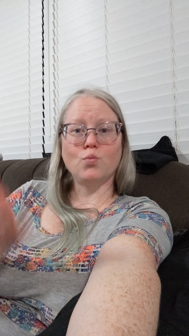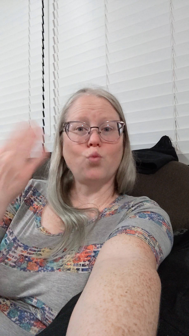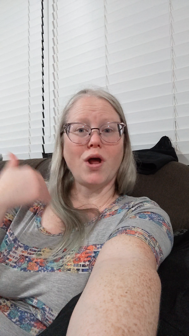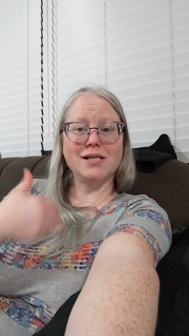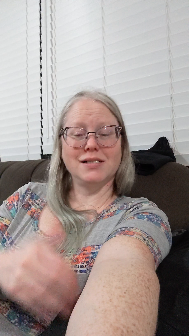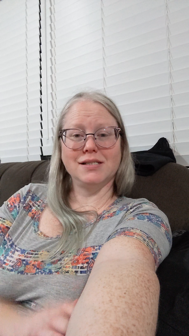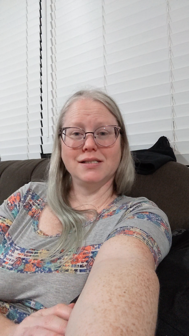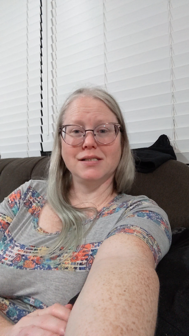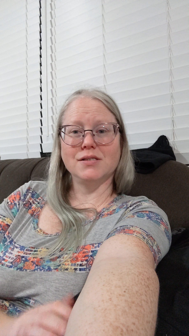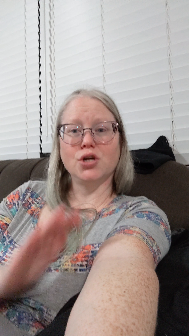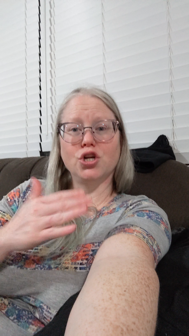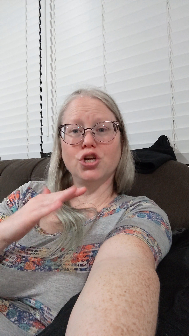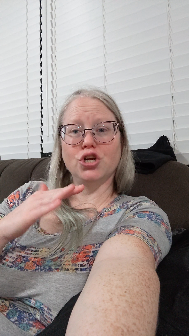cook